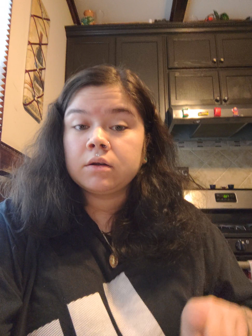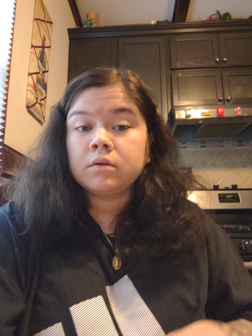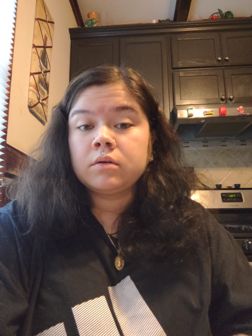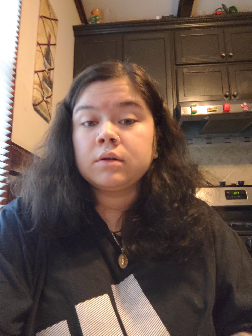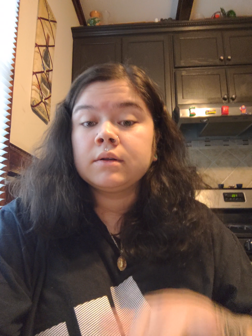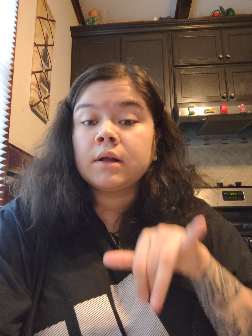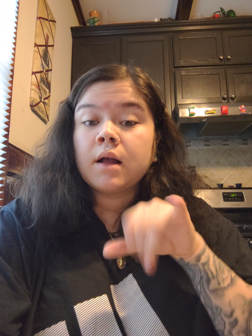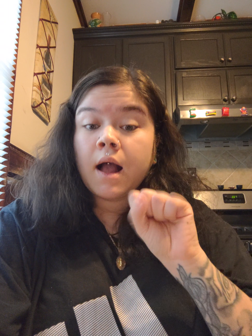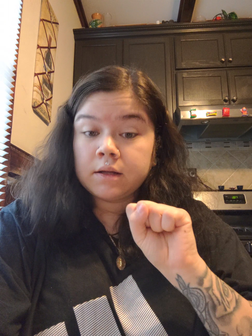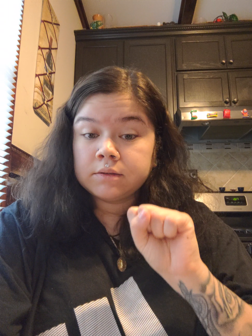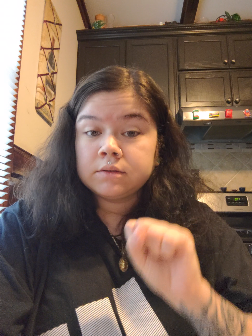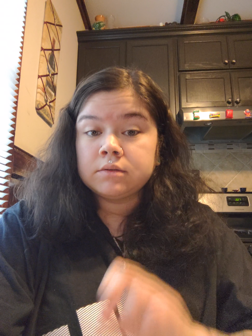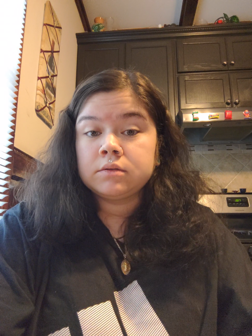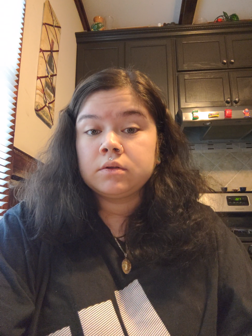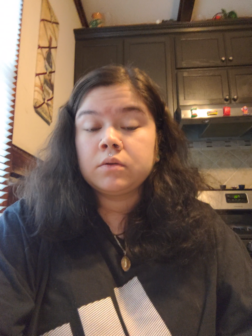yes